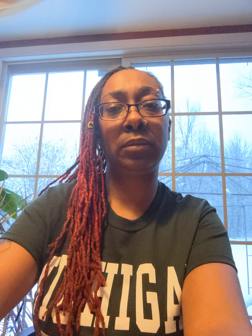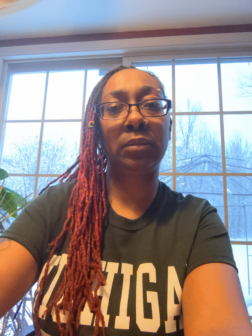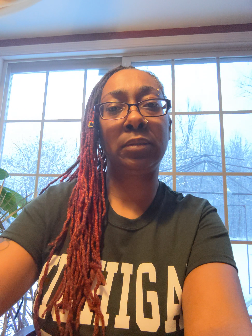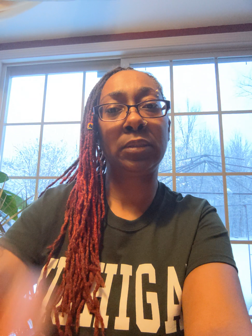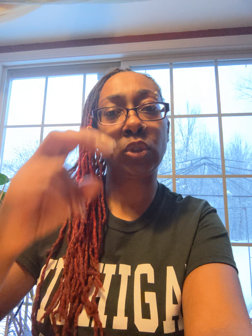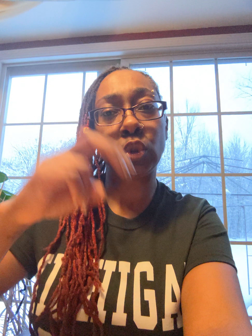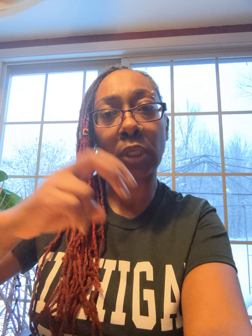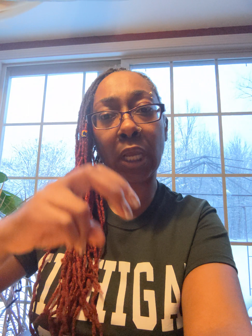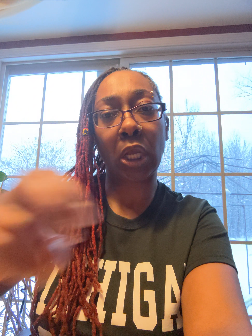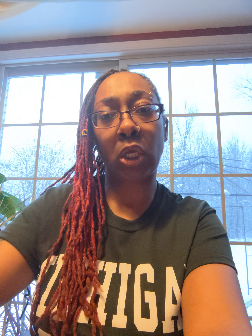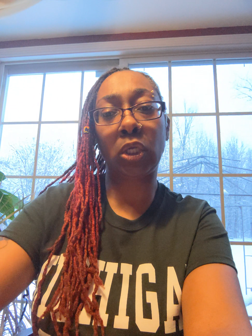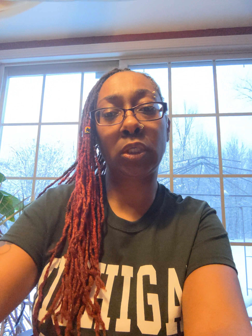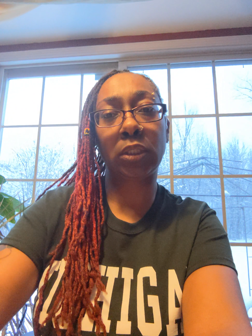chair